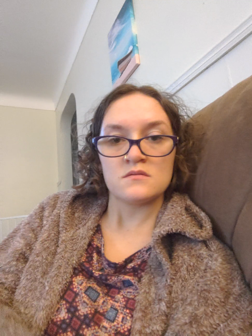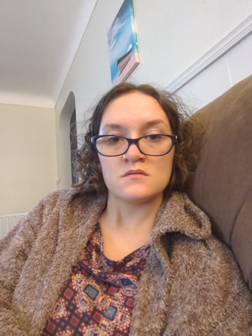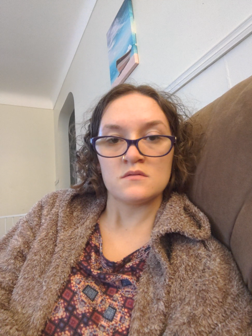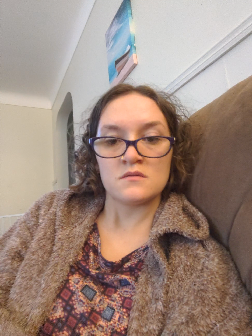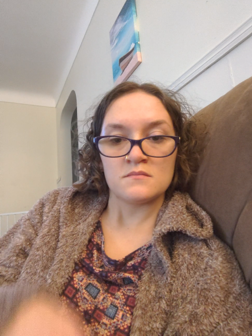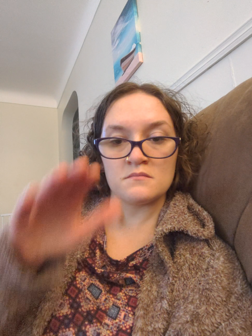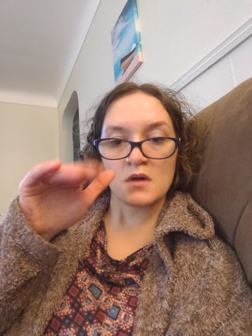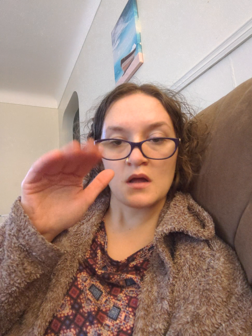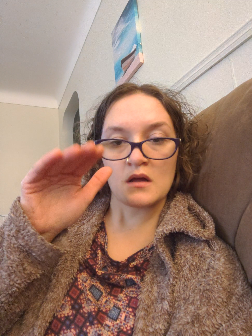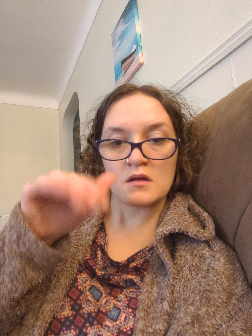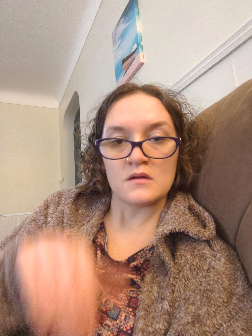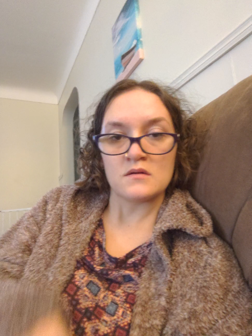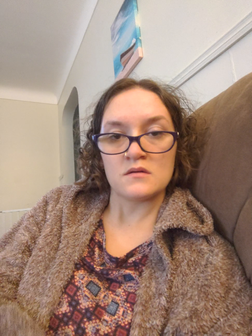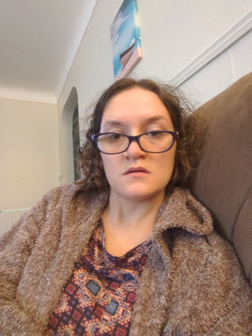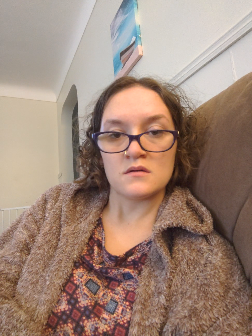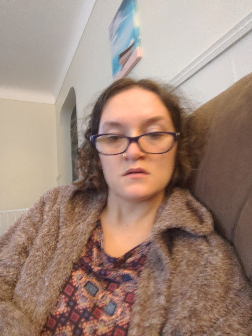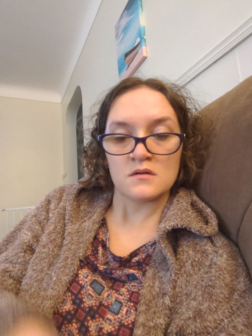bye